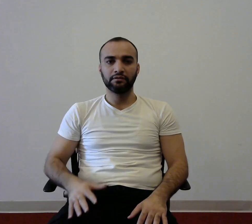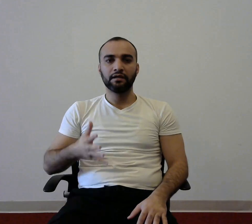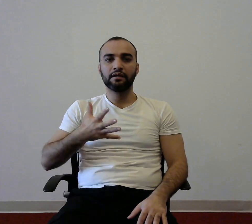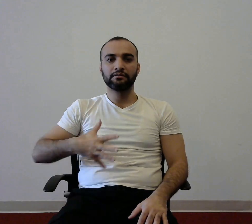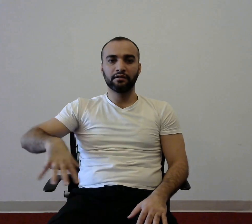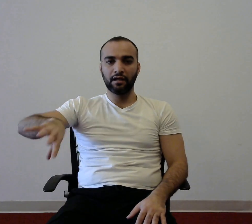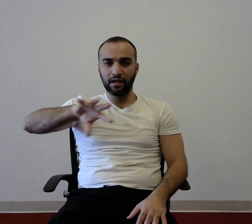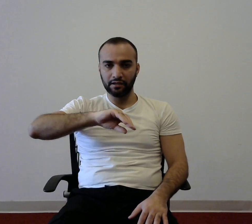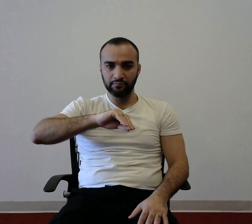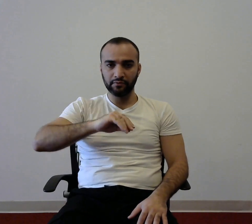hamı